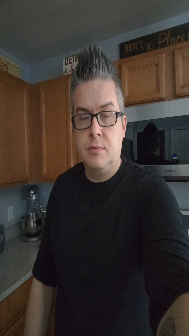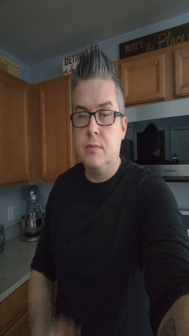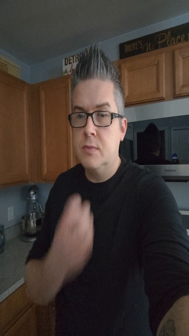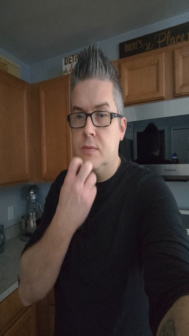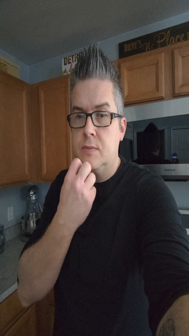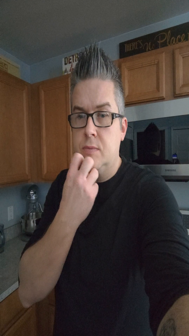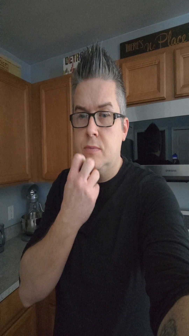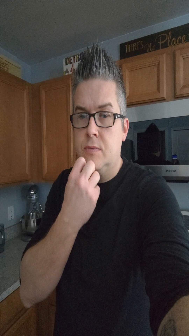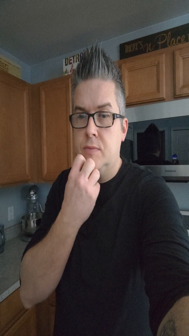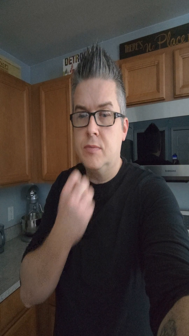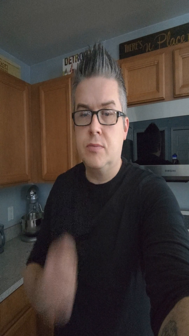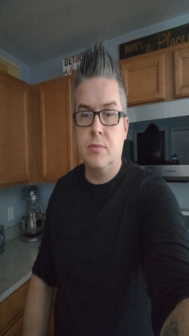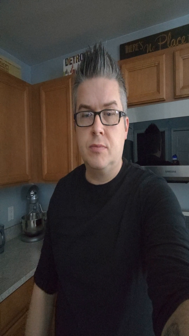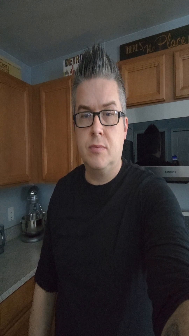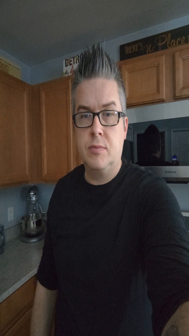underwear